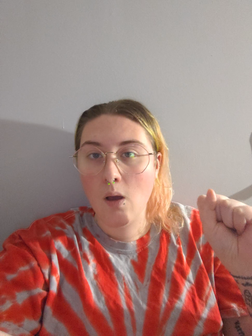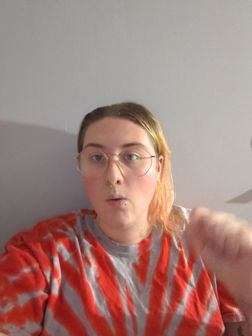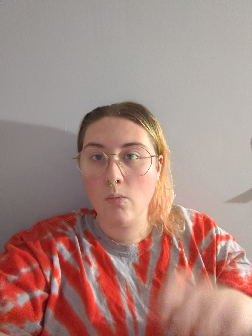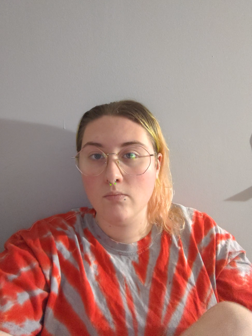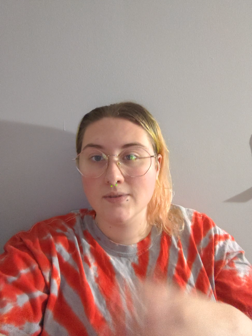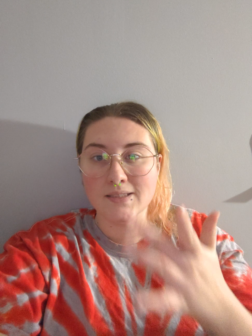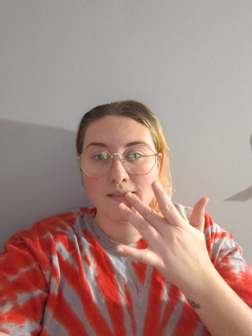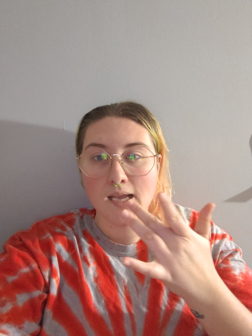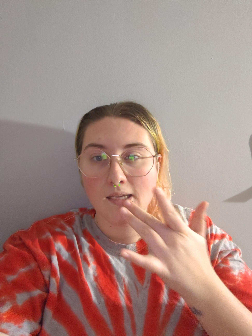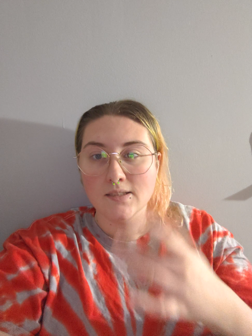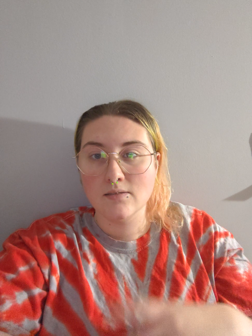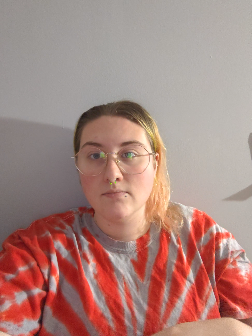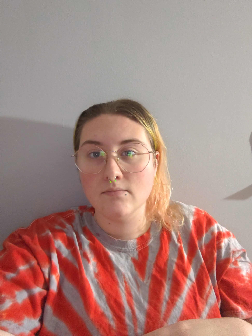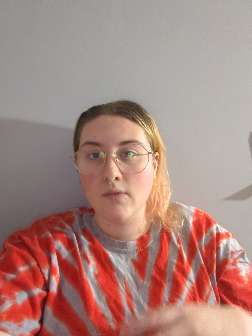taste